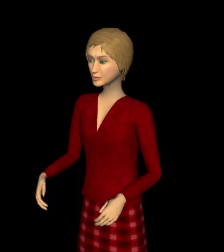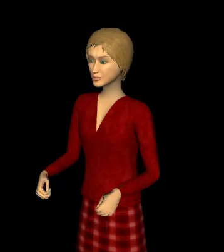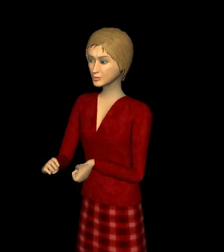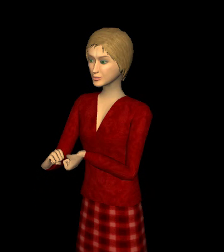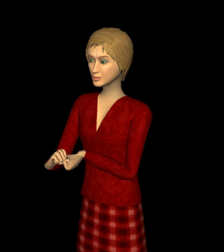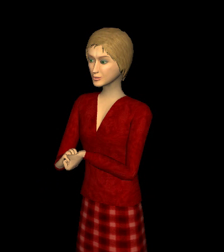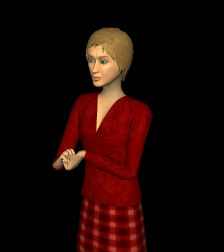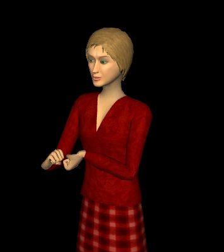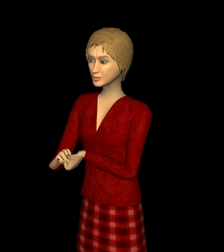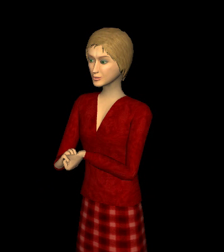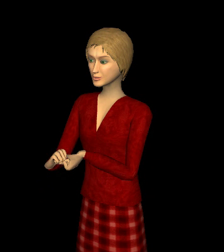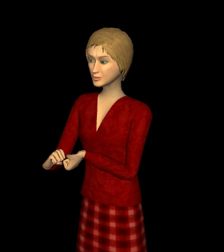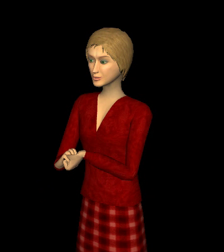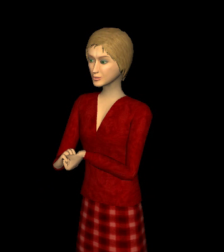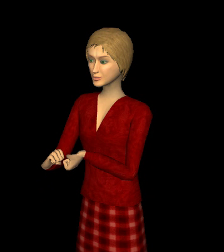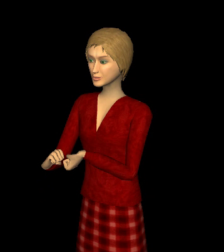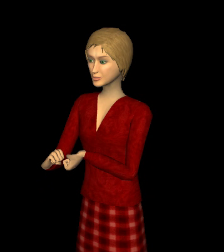يغسل